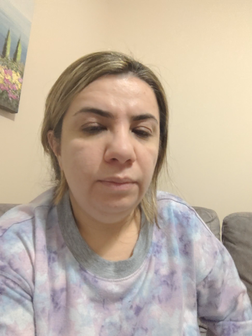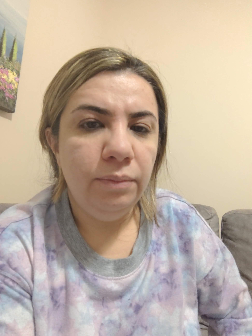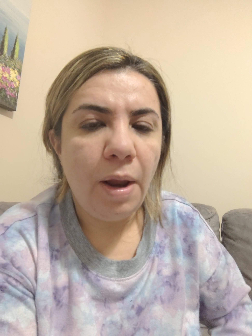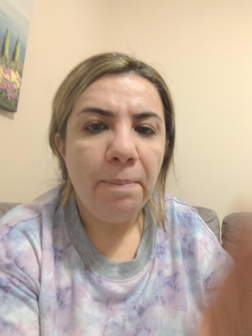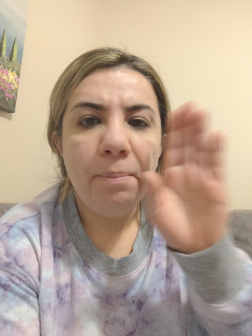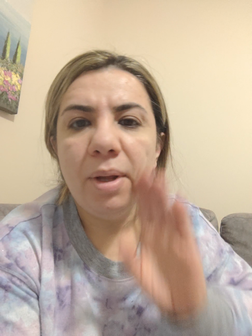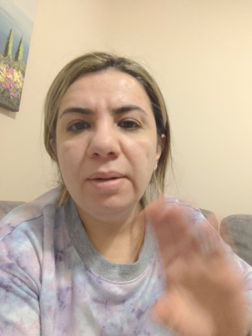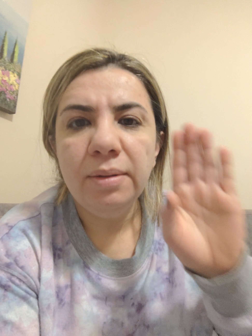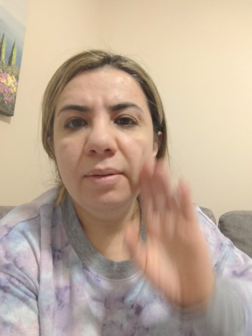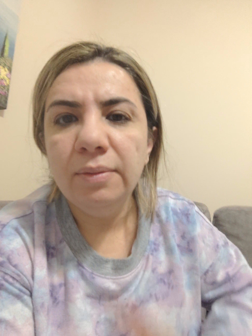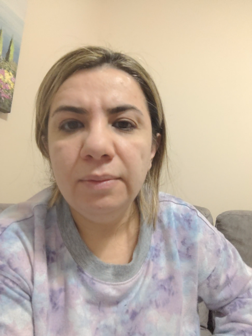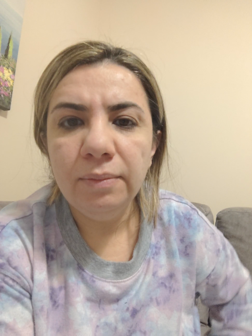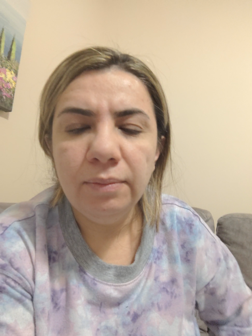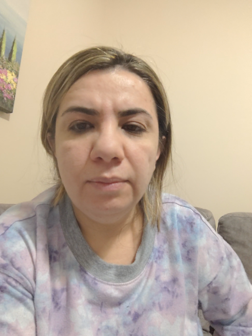brown